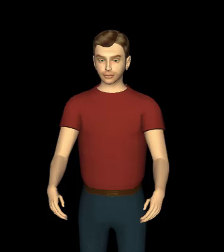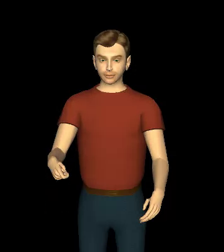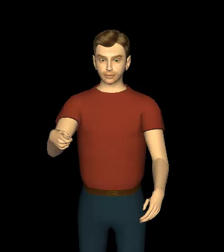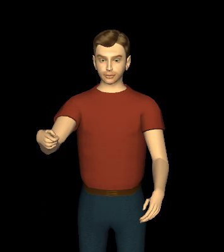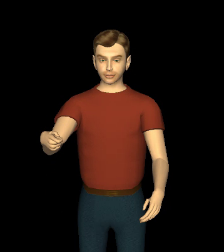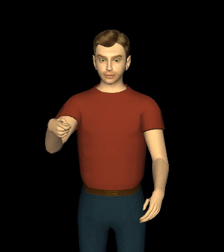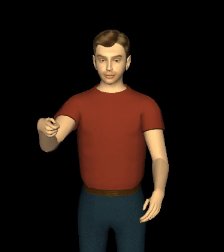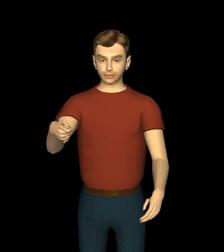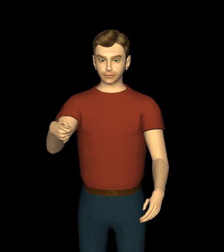مقلاة